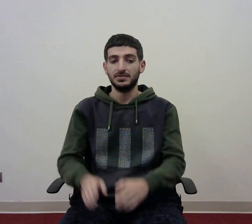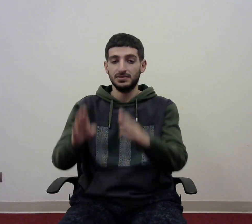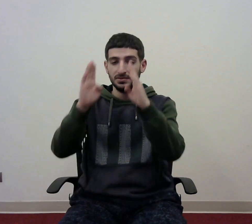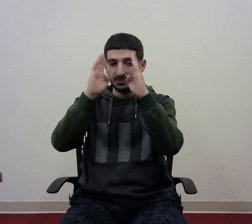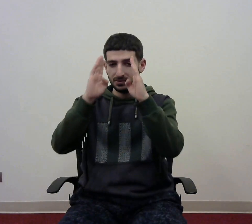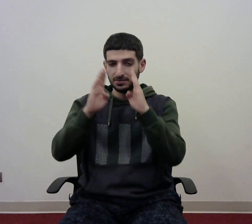ünvanli